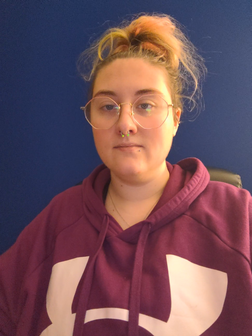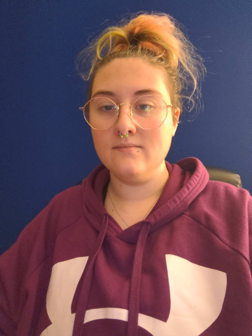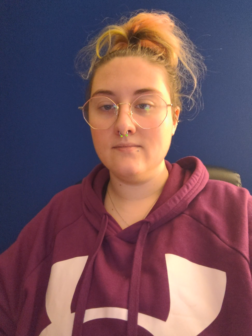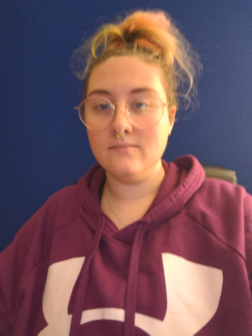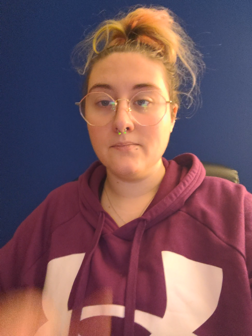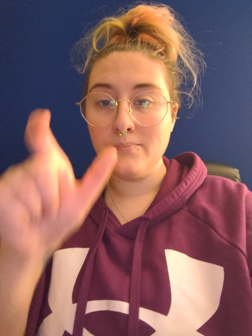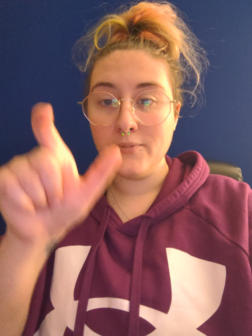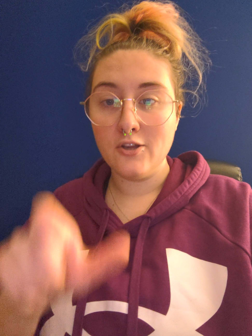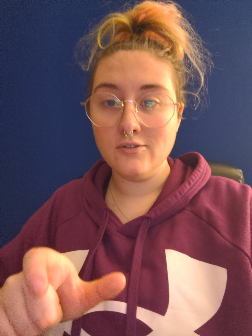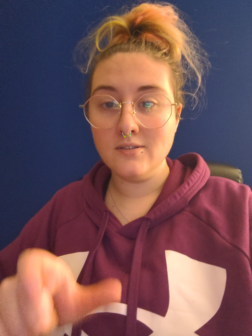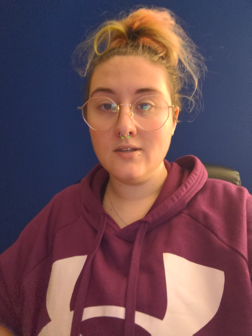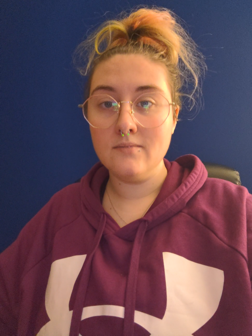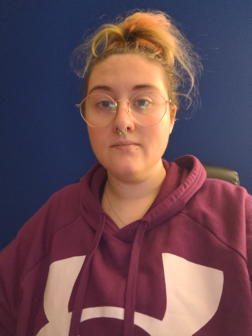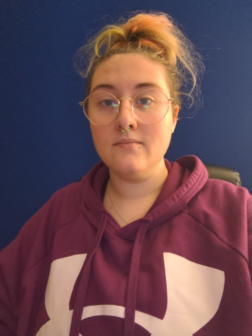person